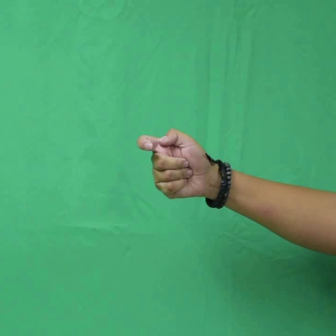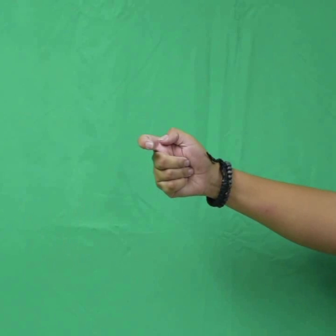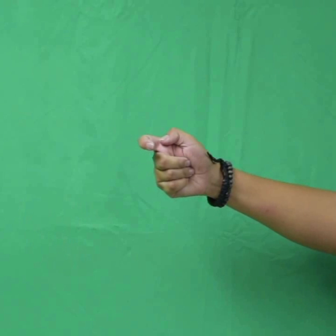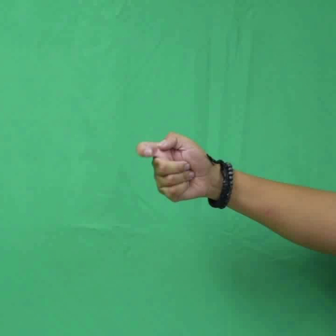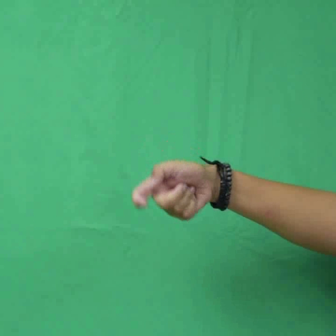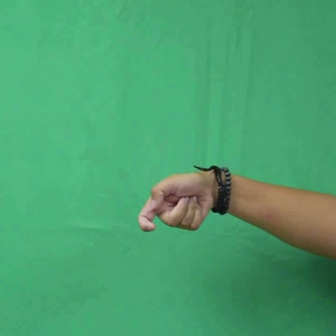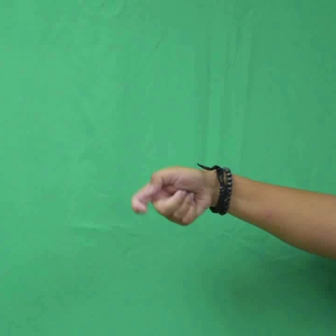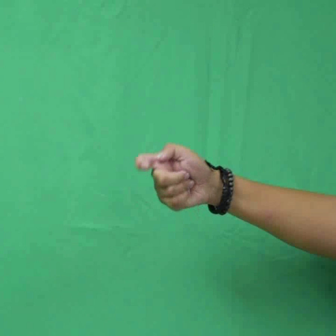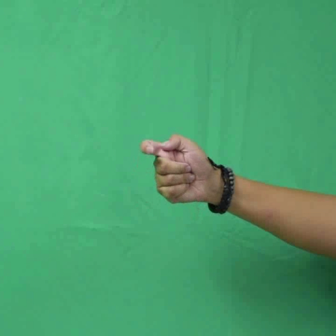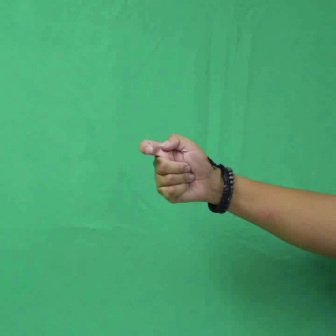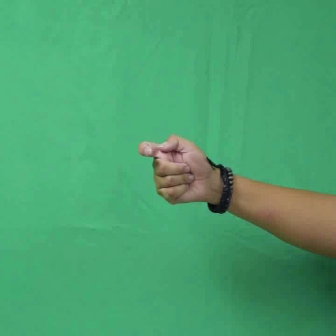Q